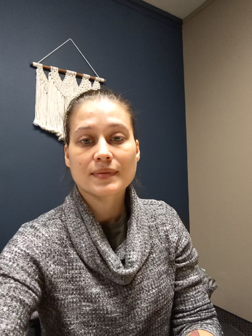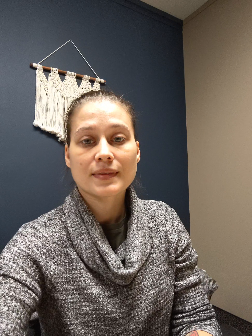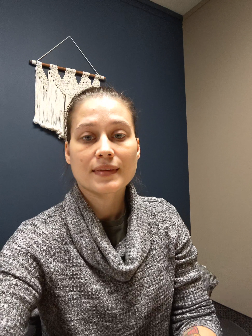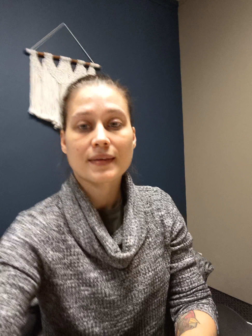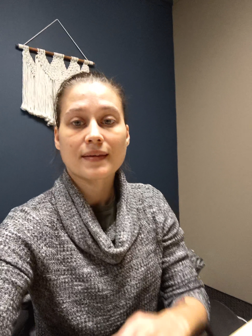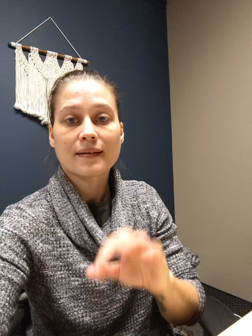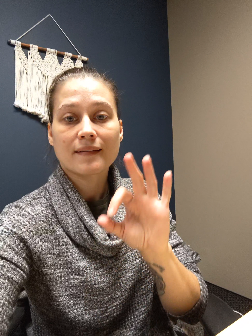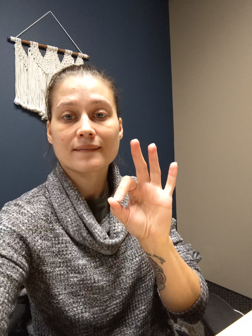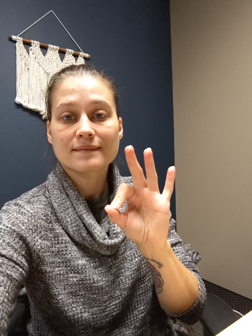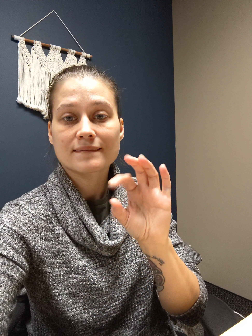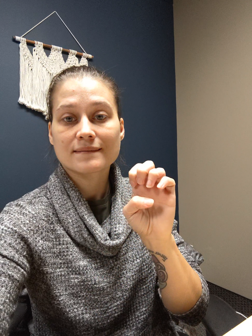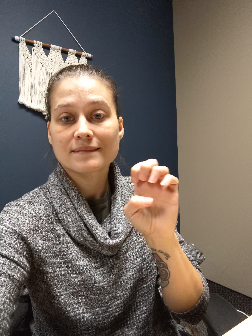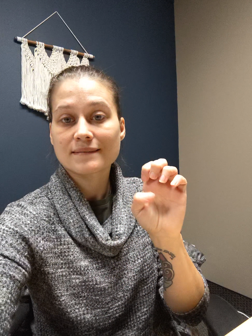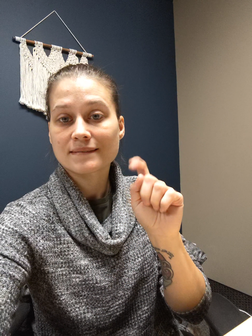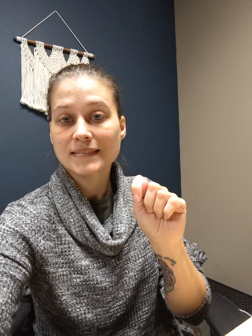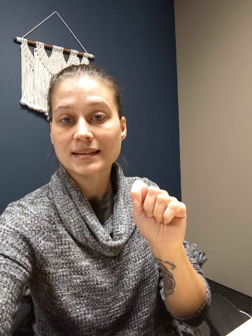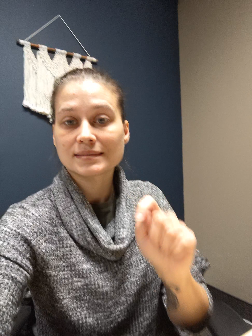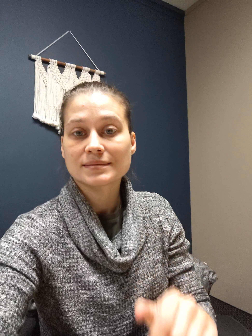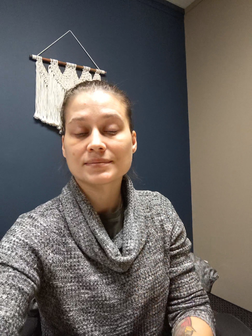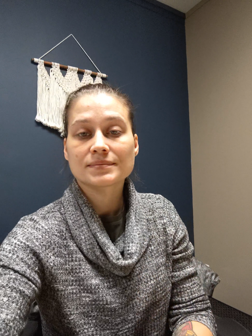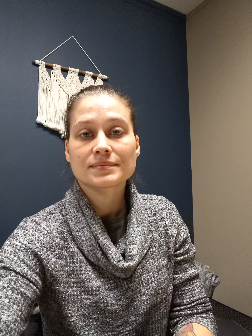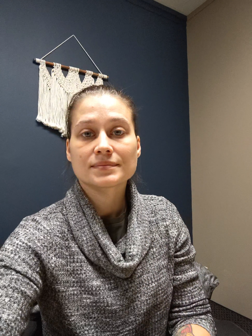feet